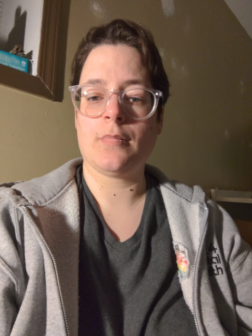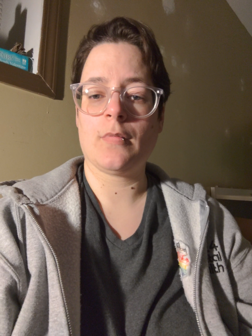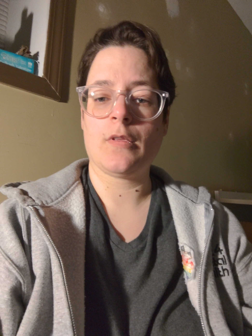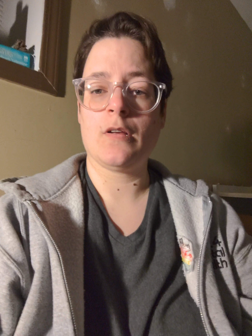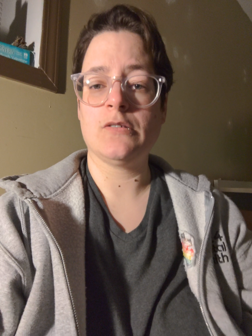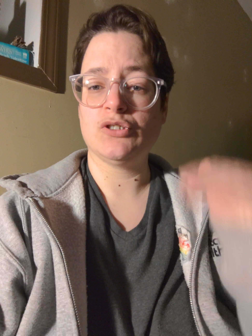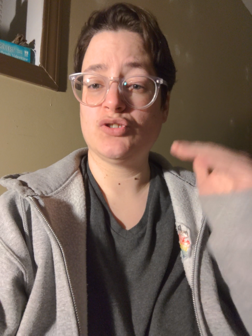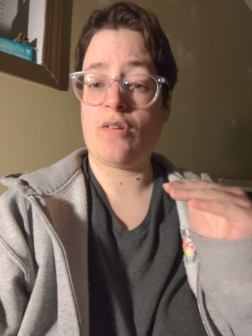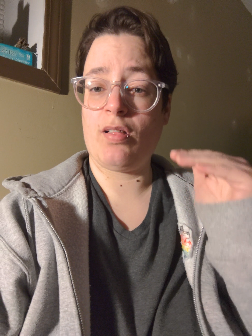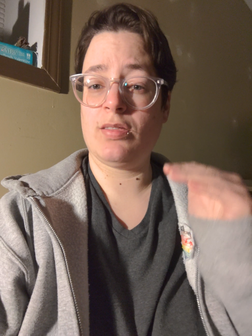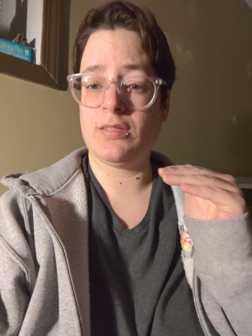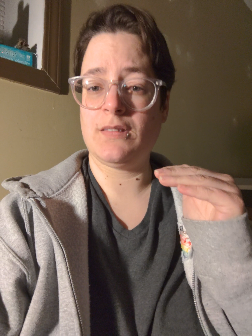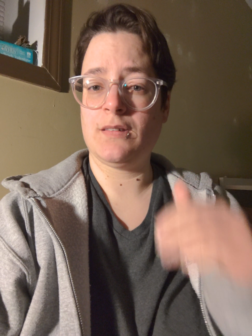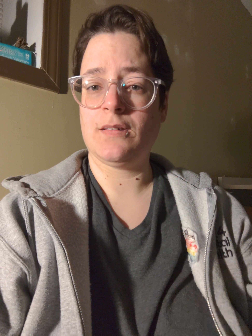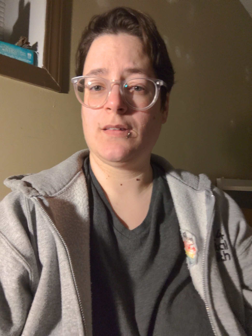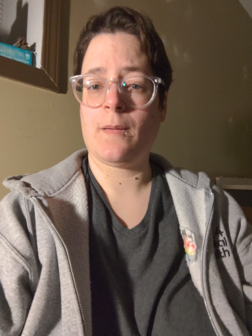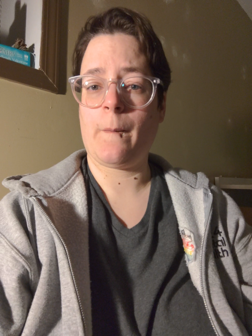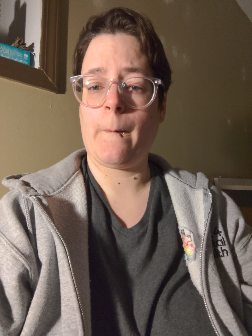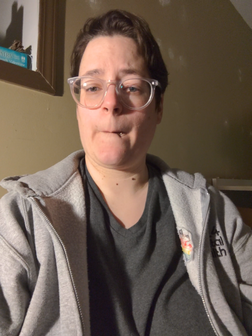child